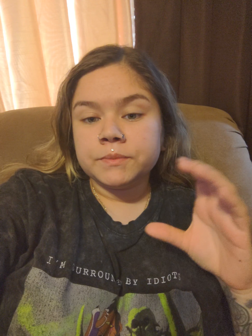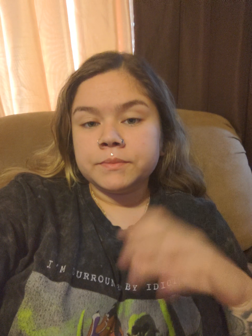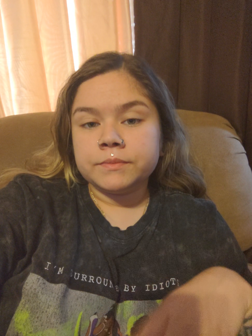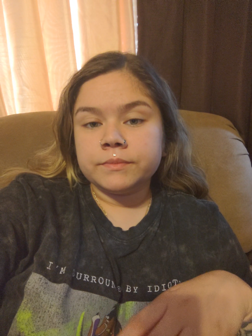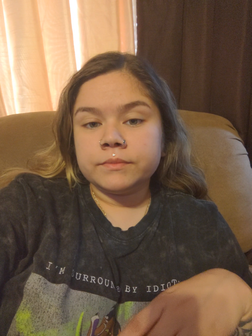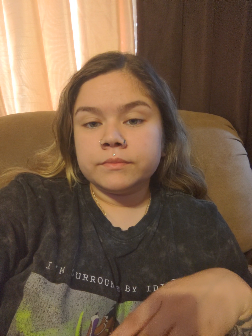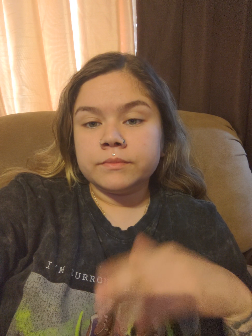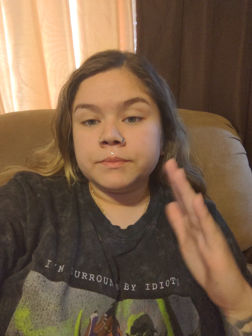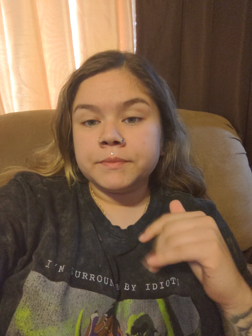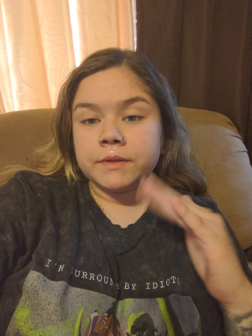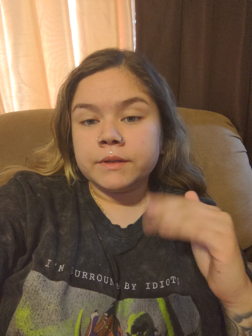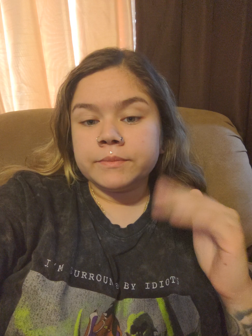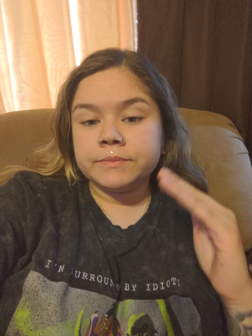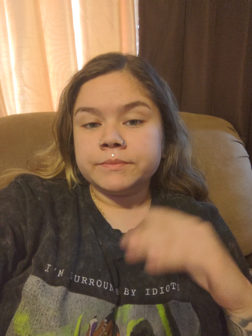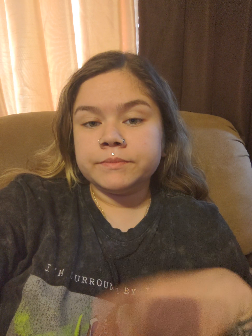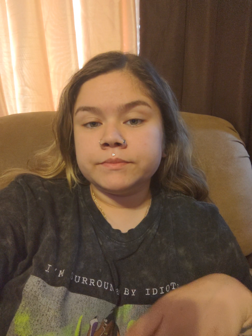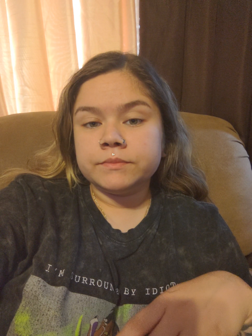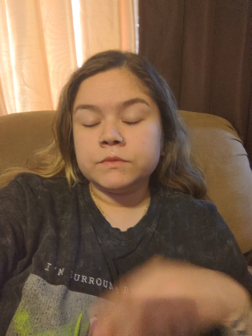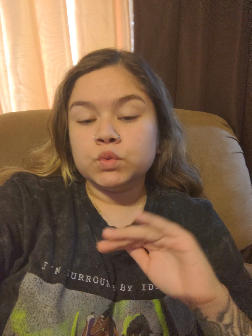build